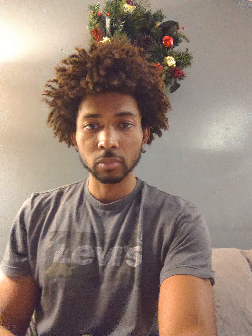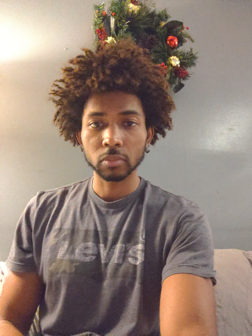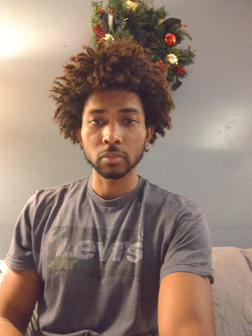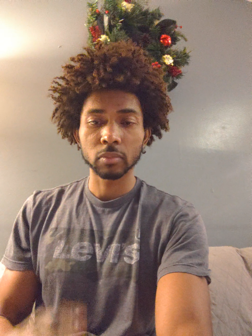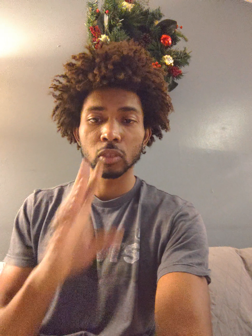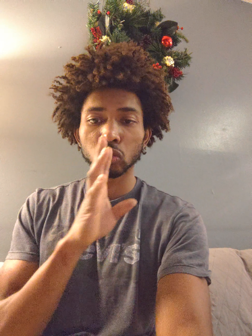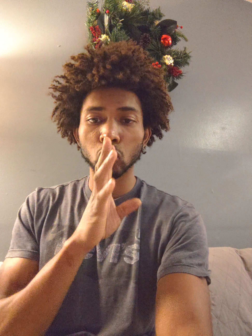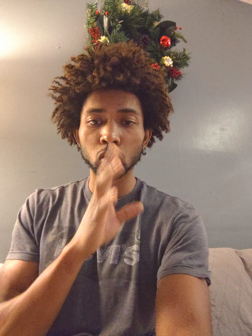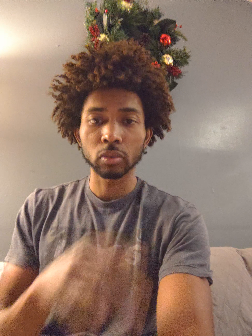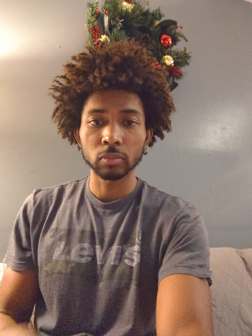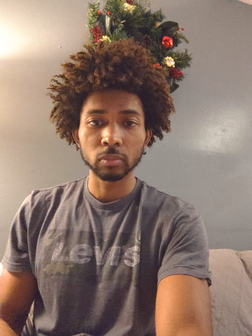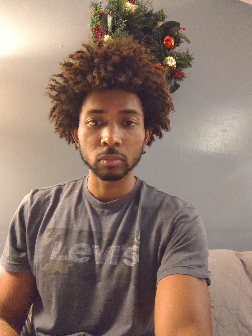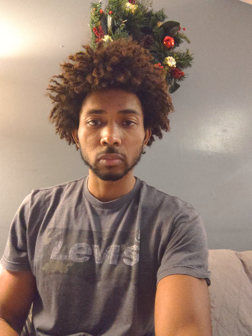talk